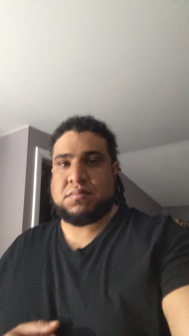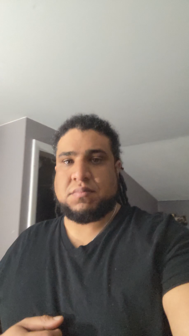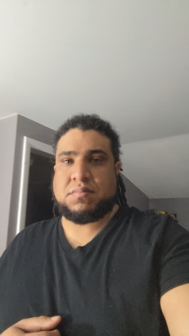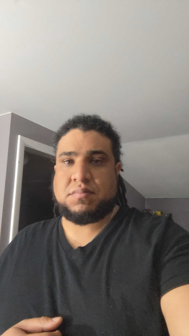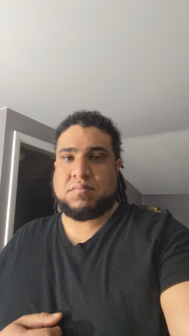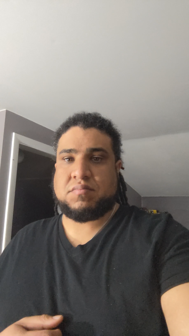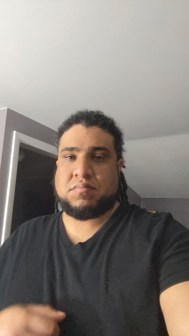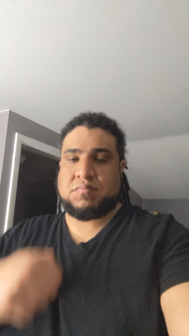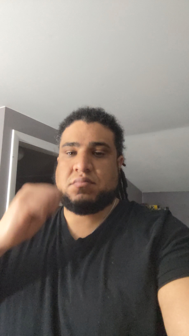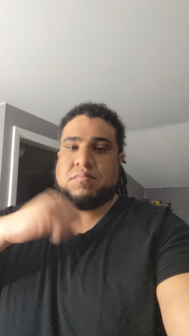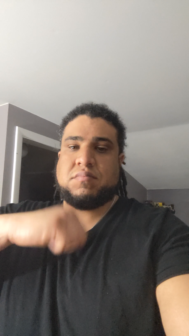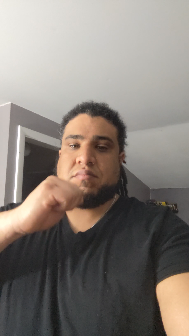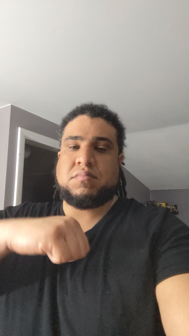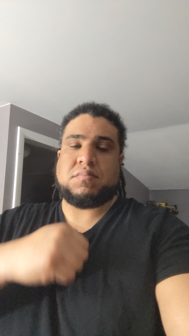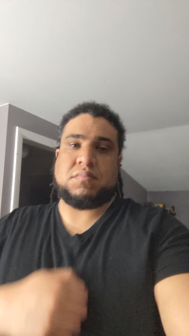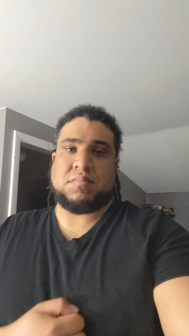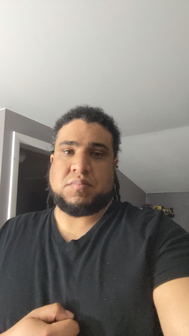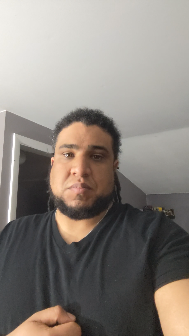rock